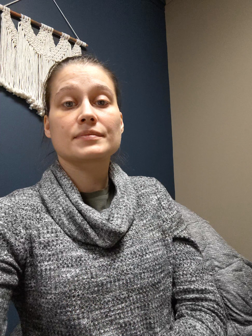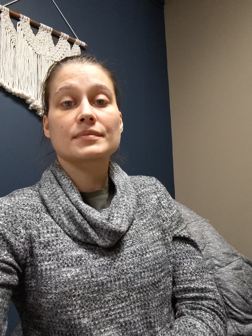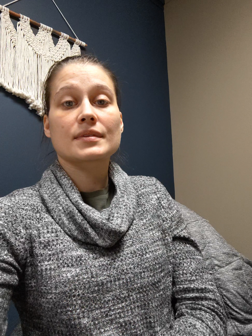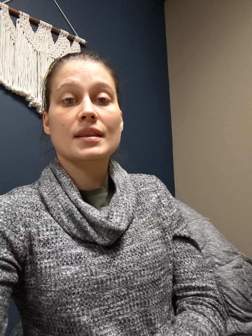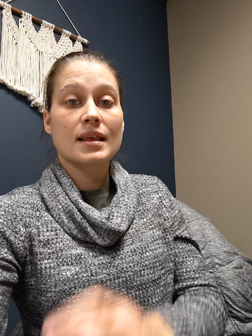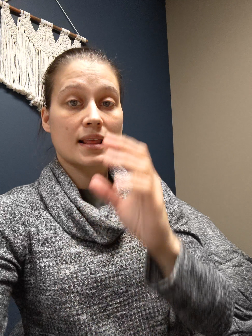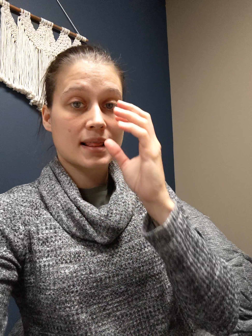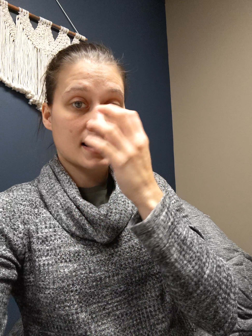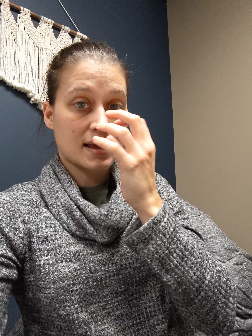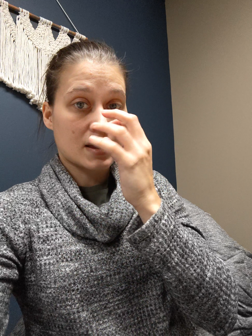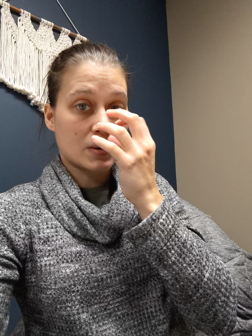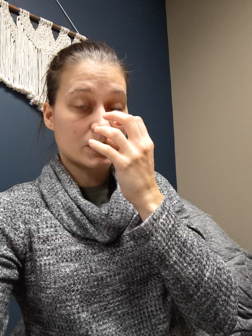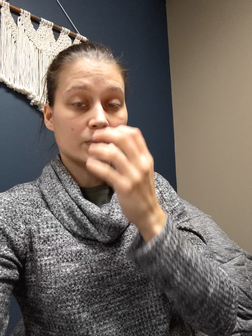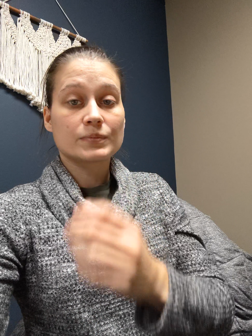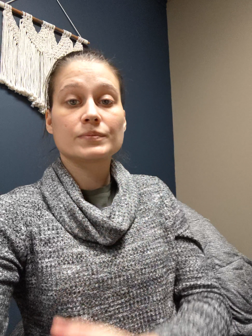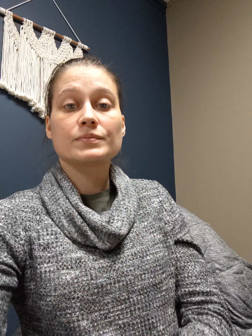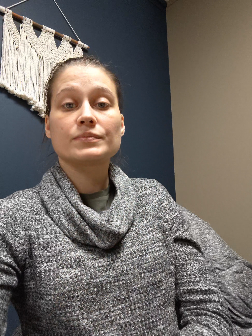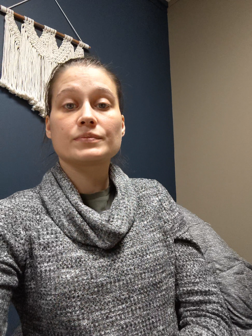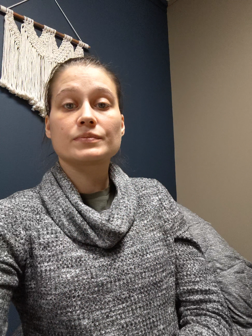clown